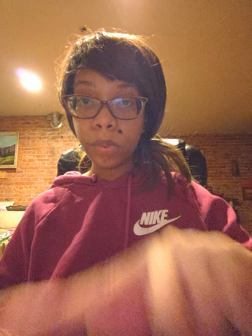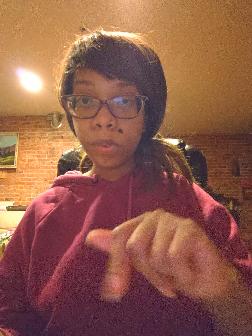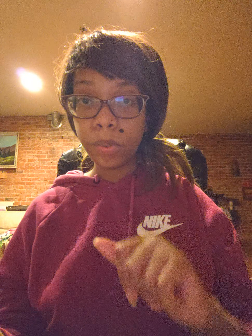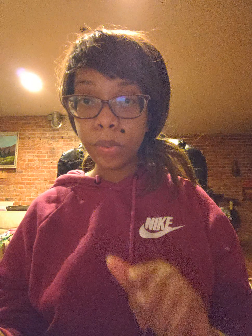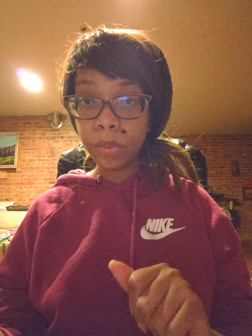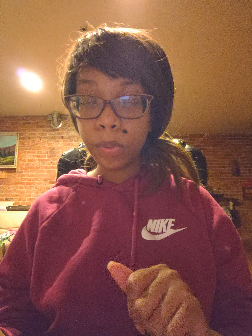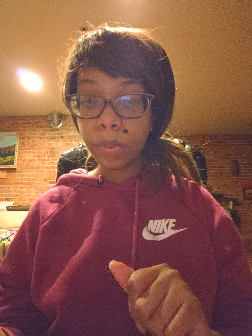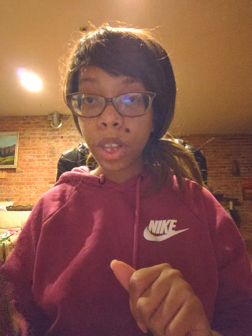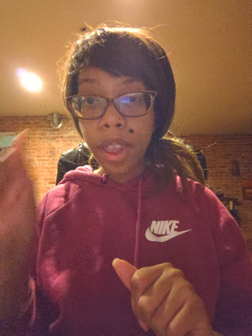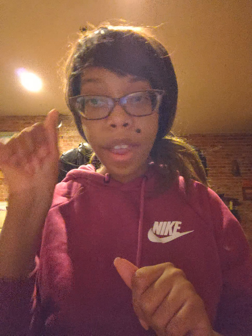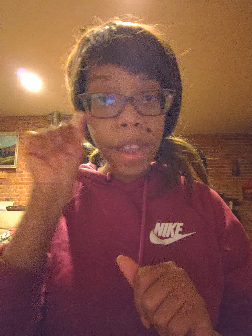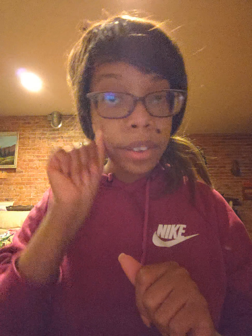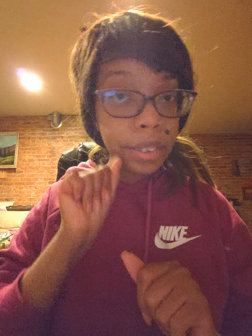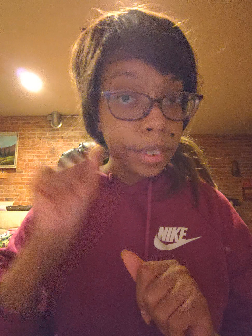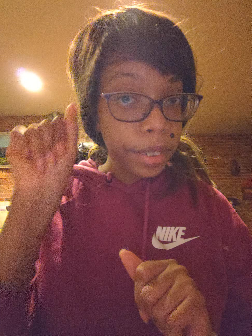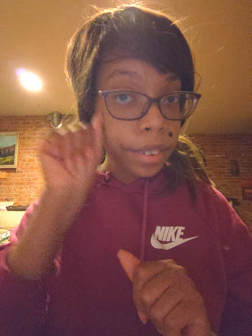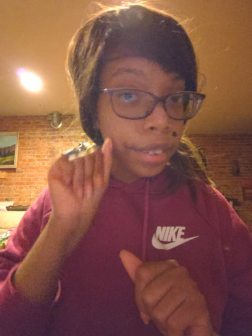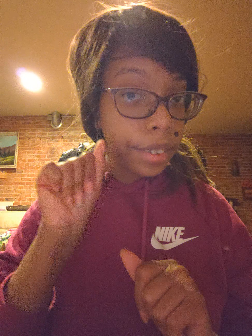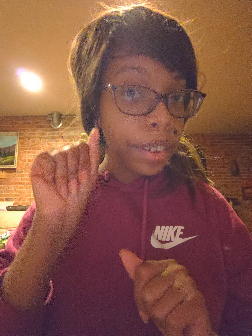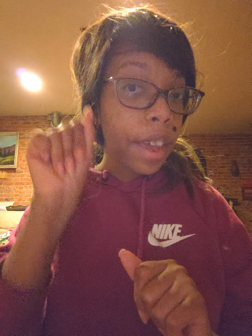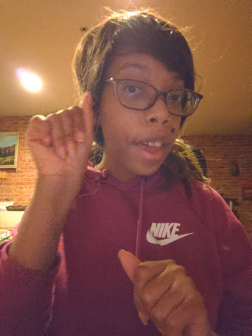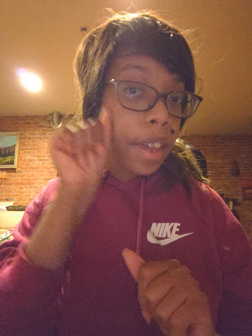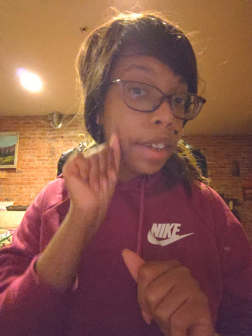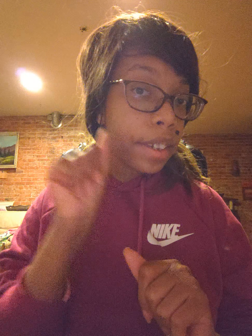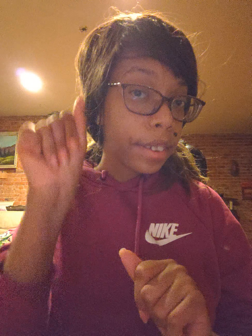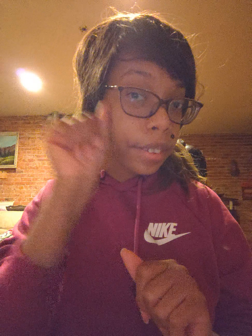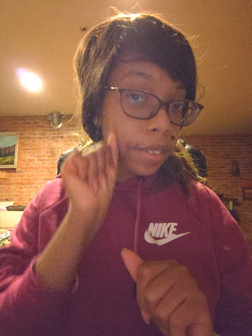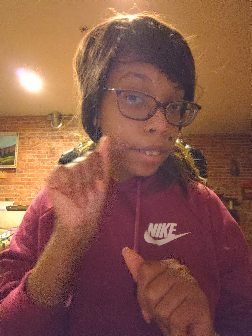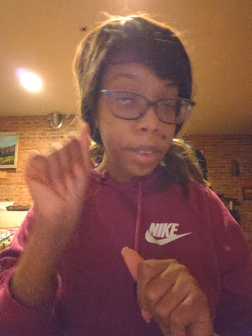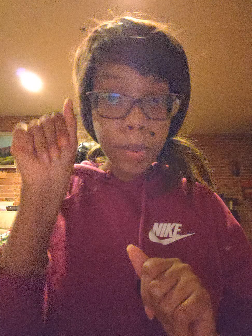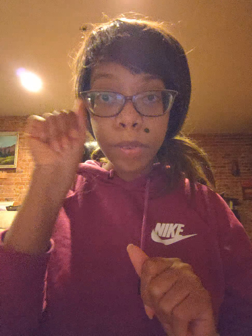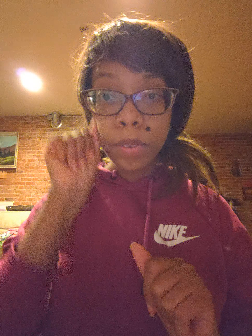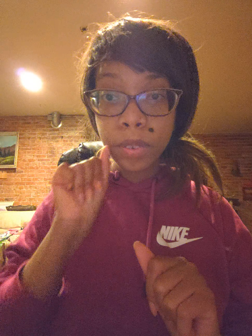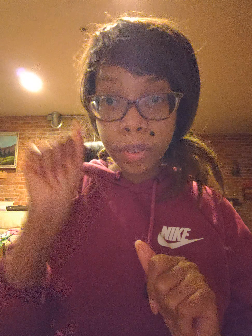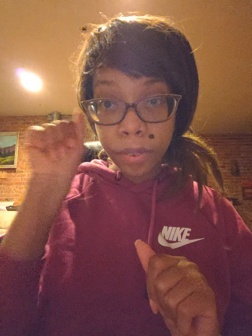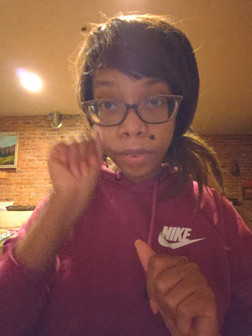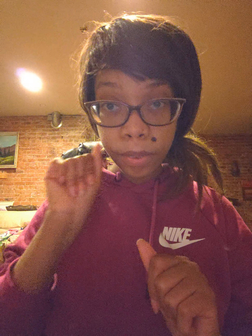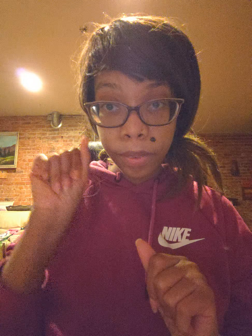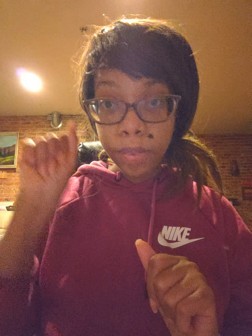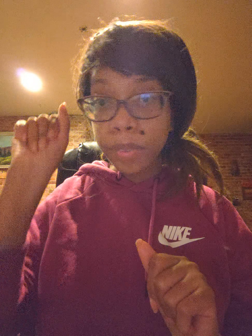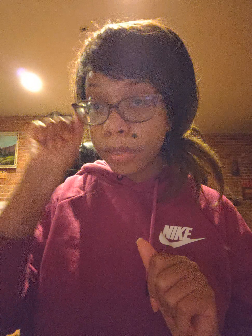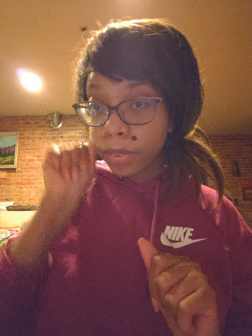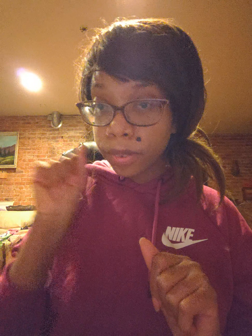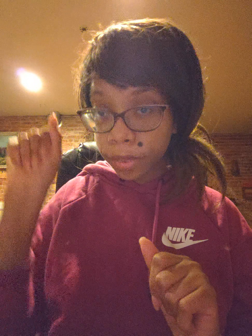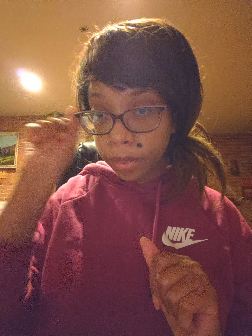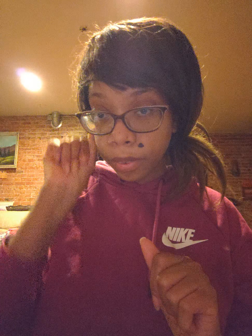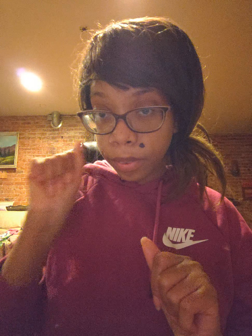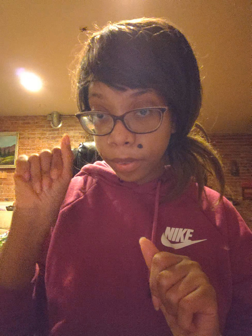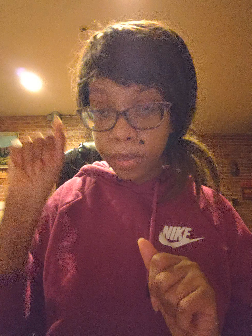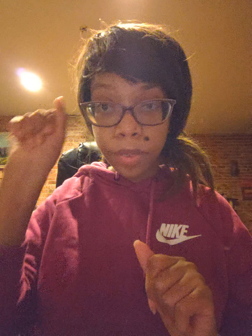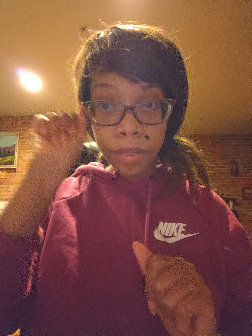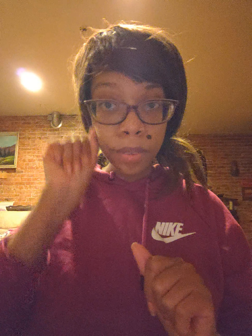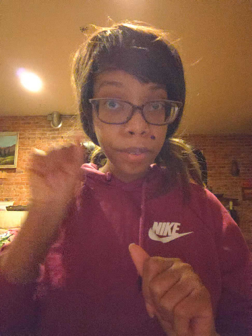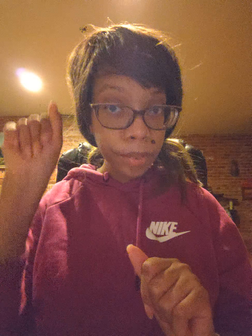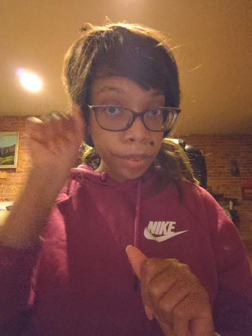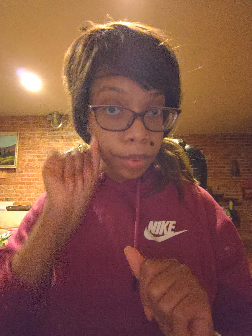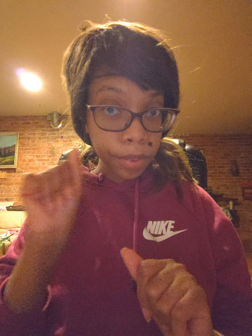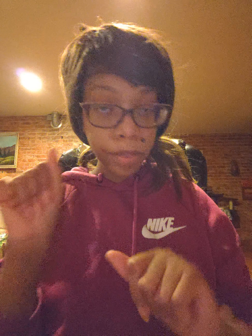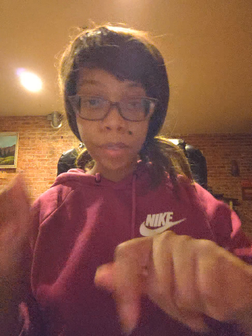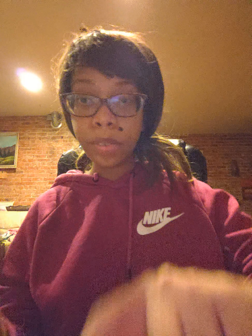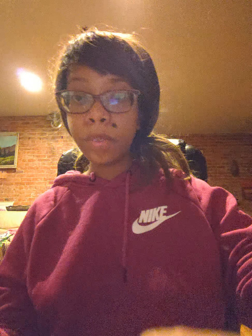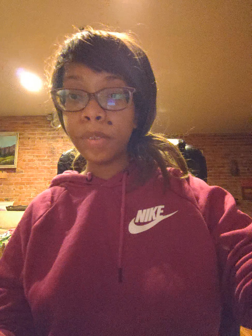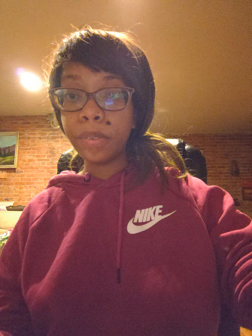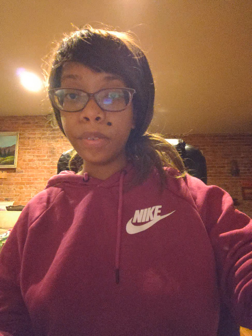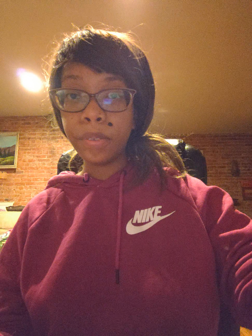aunt